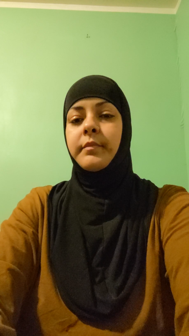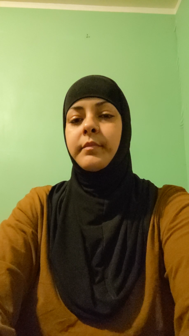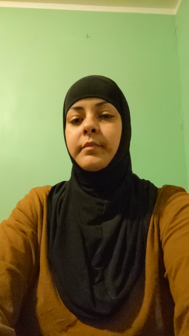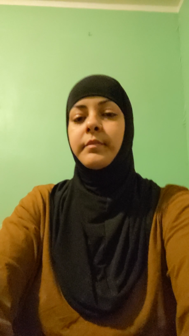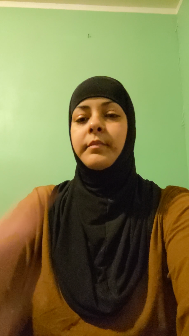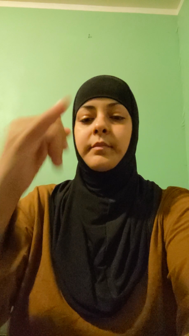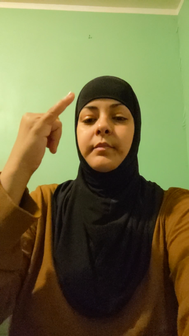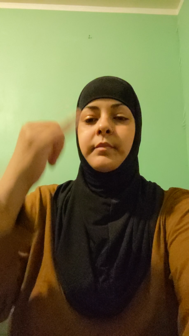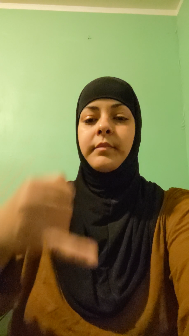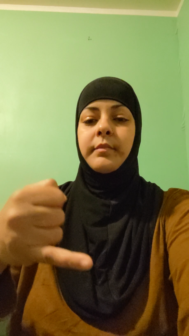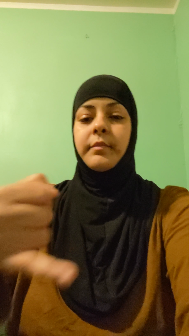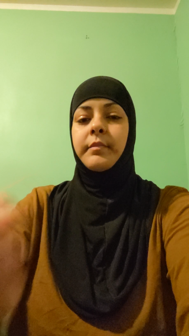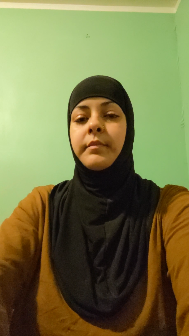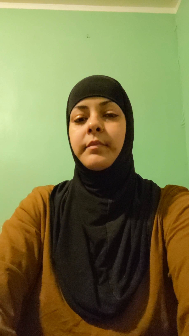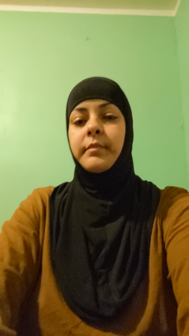last